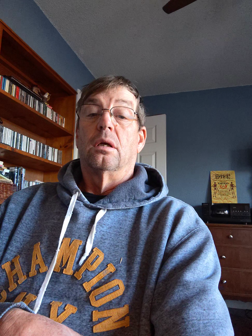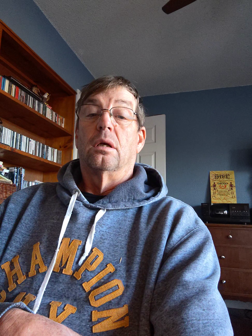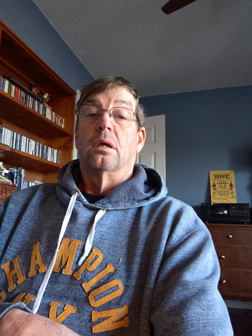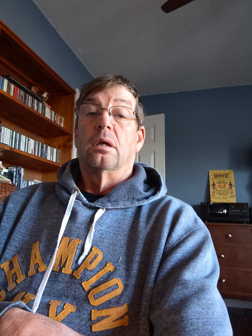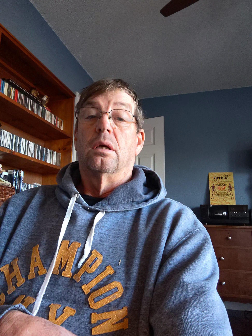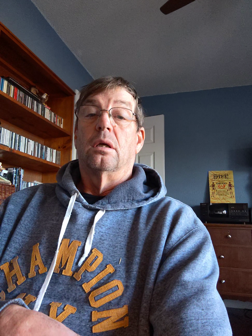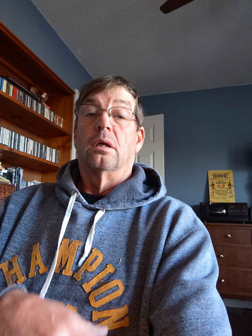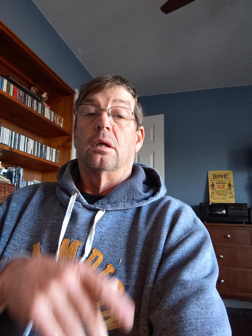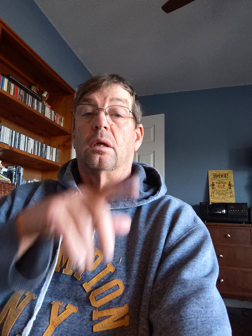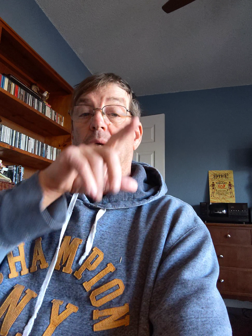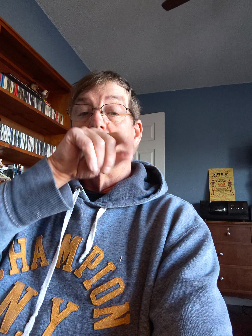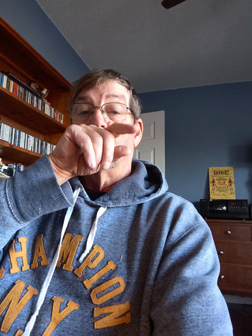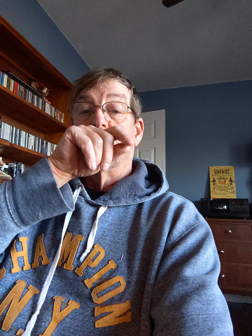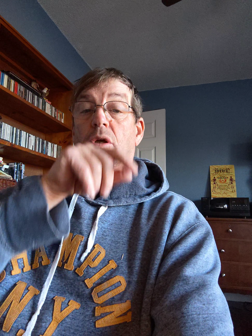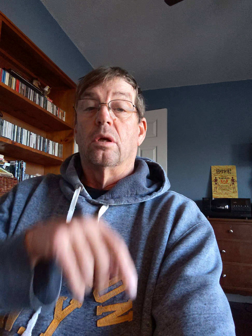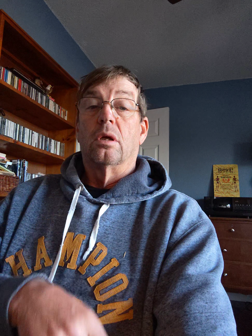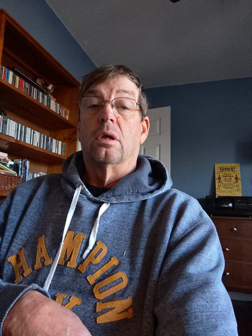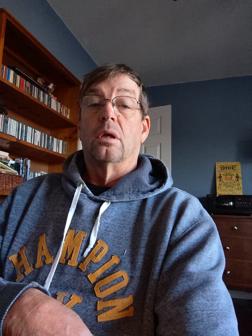bird